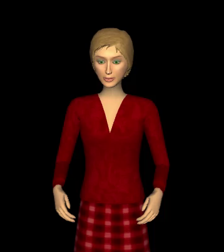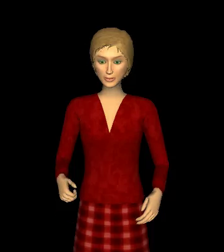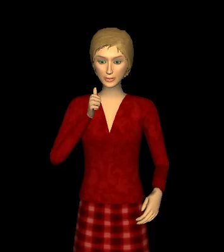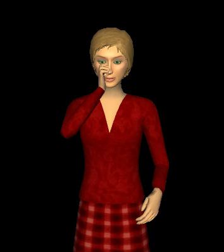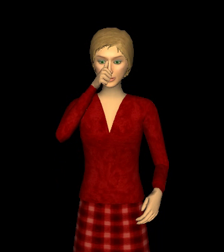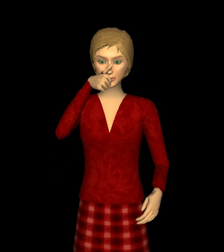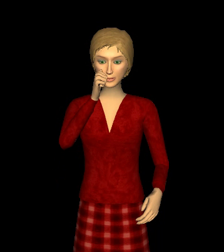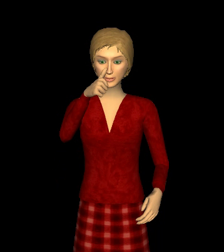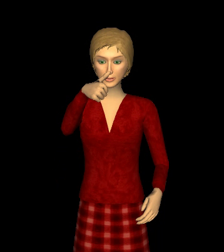بعد غد